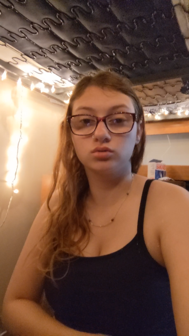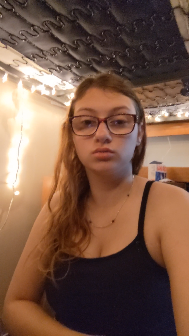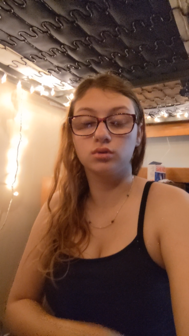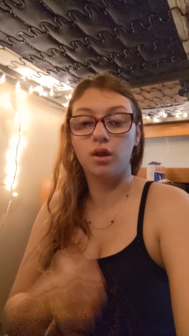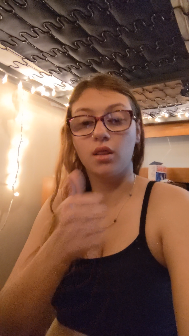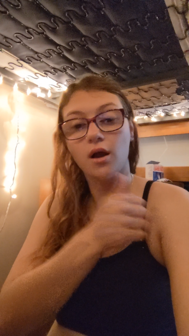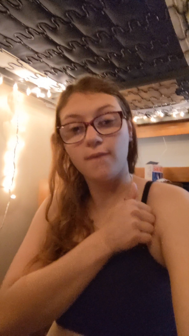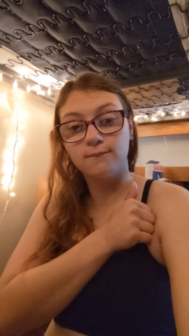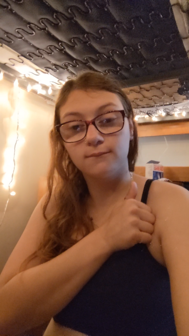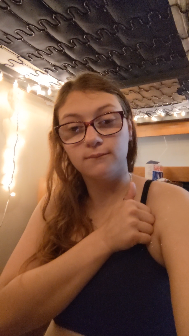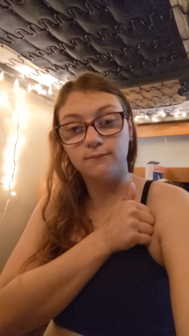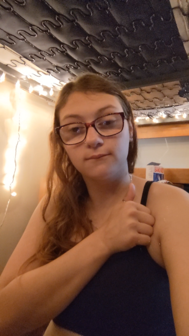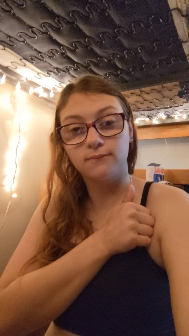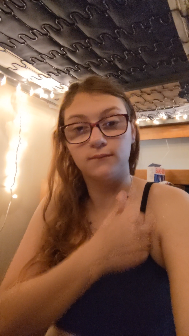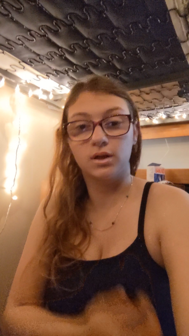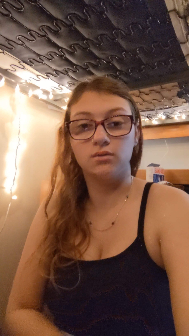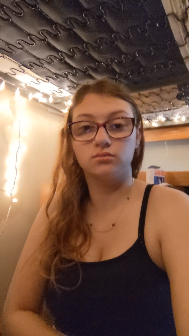love